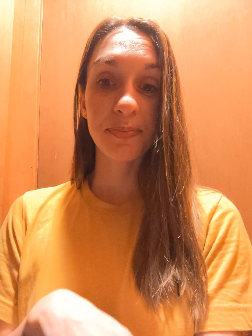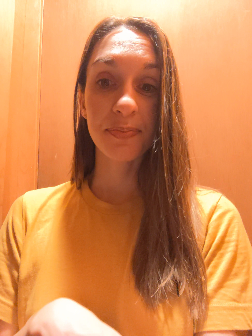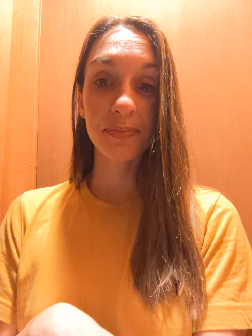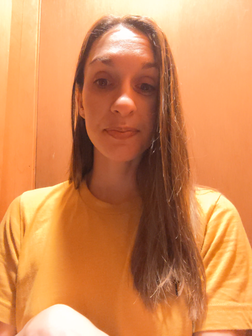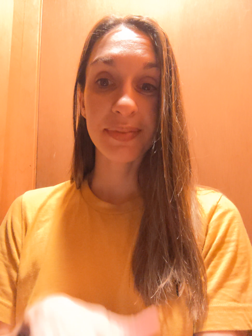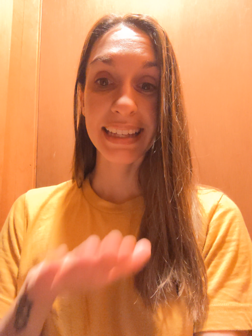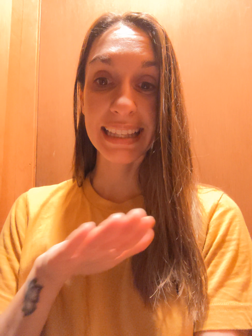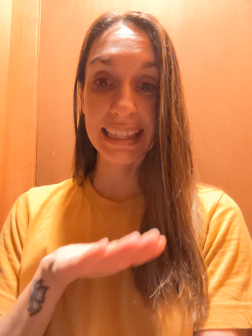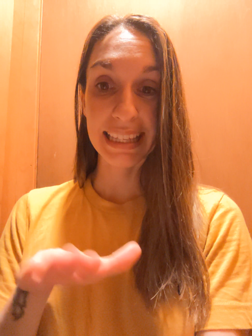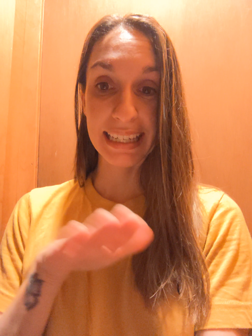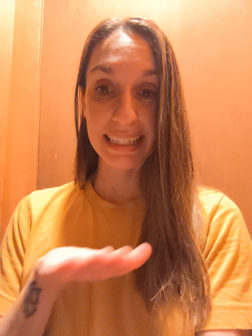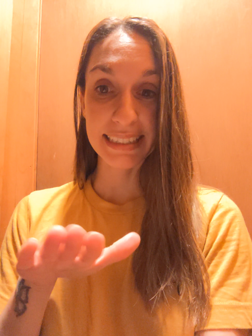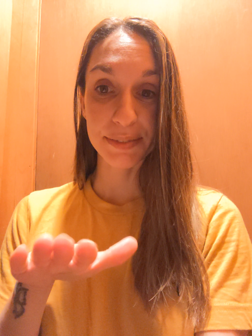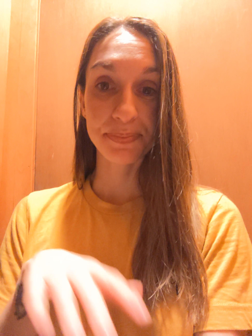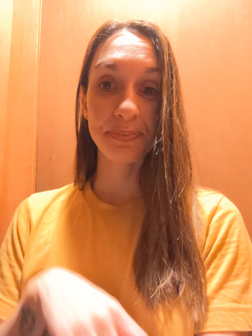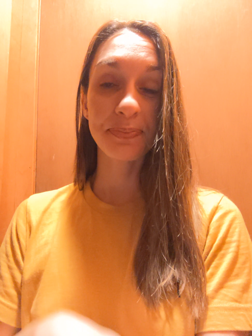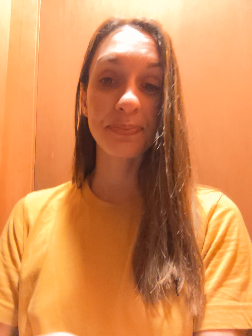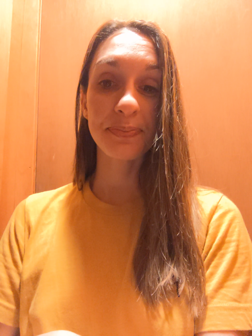clean